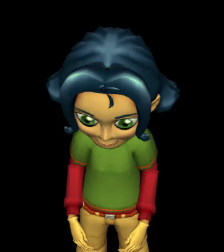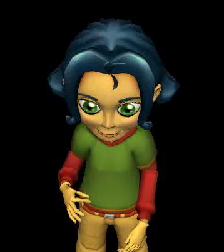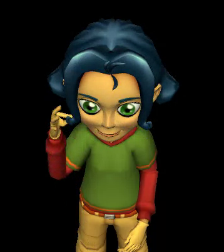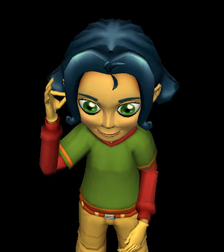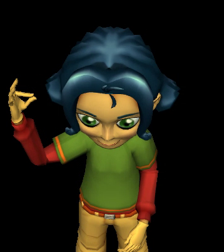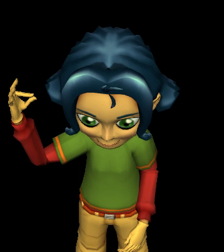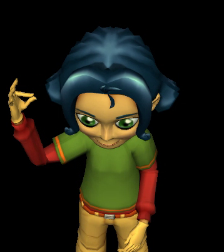صوت